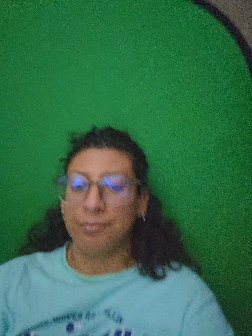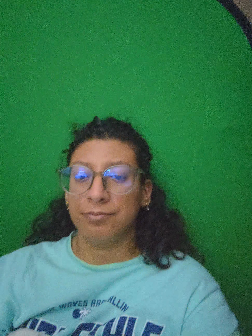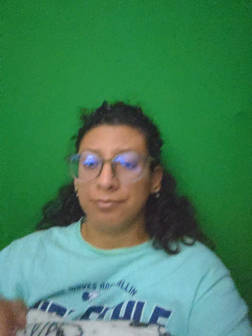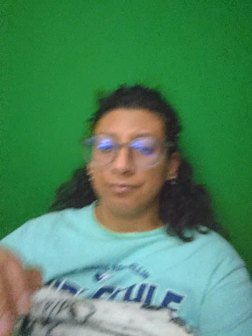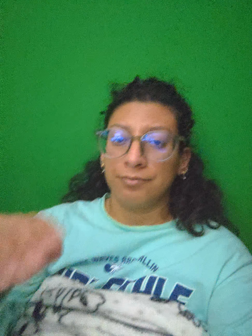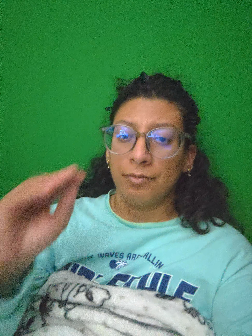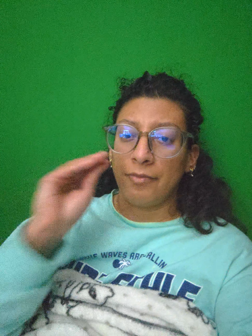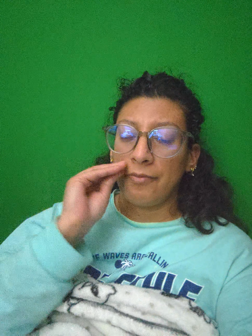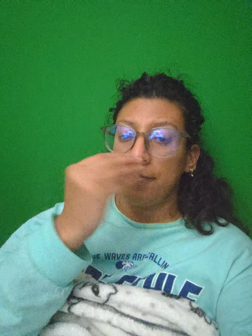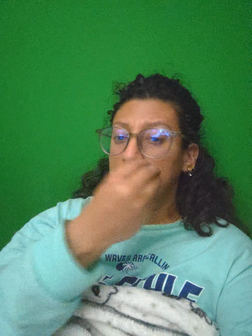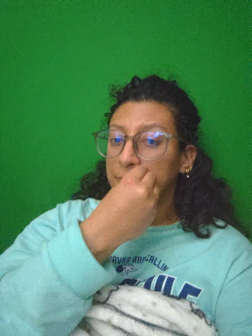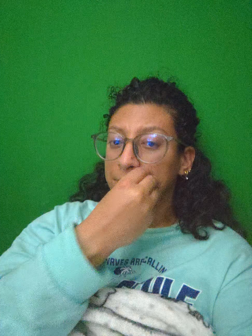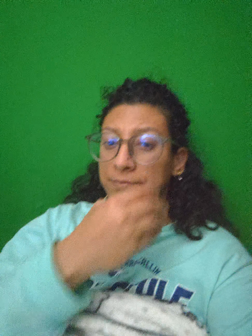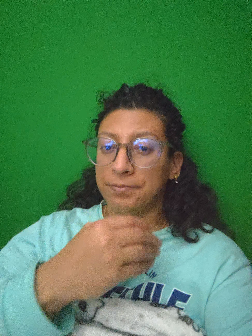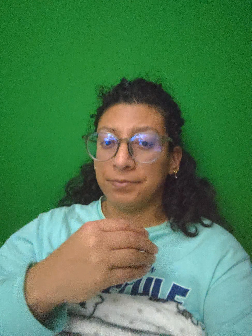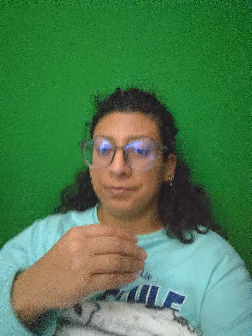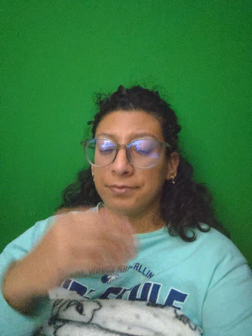flower